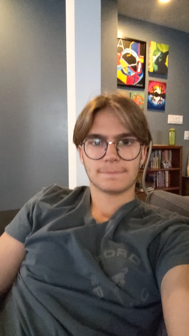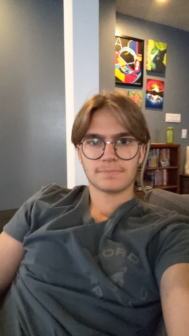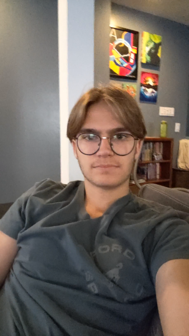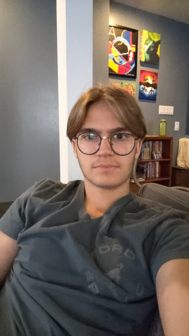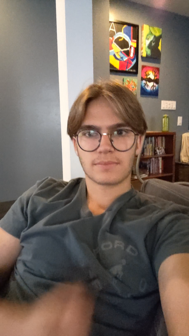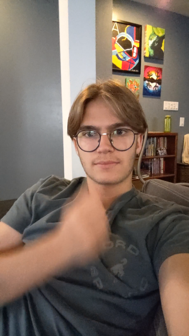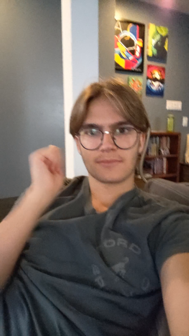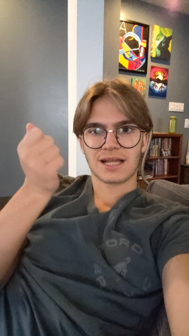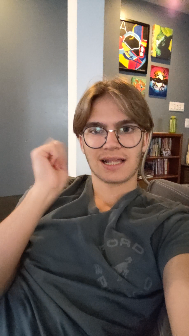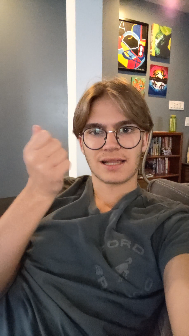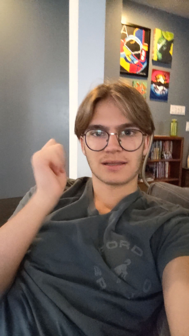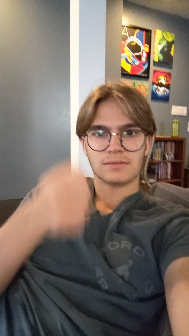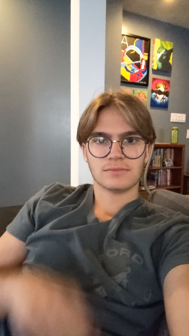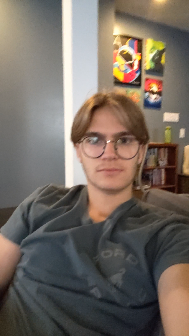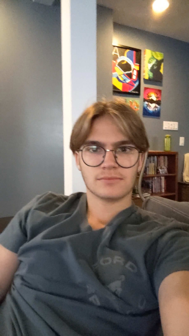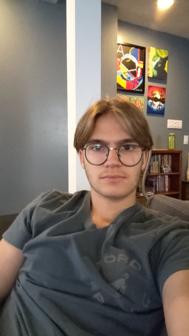bat